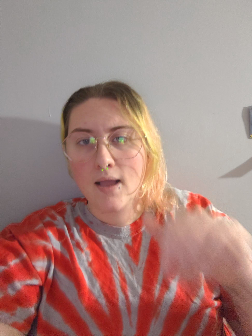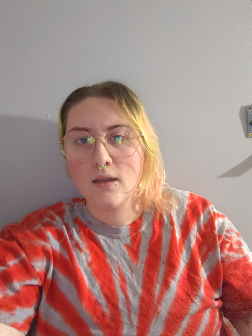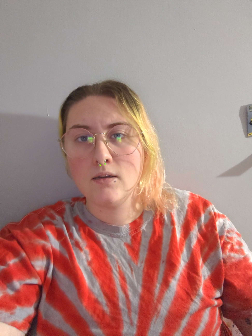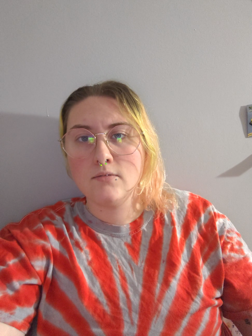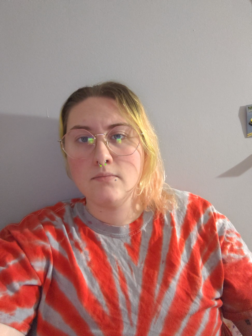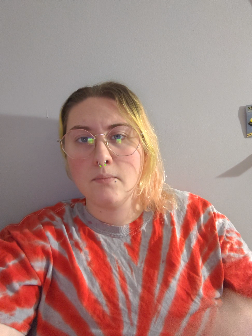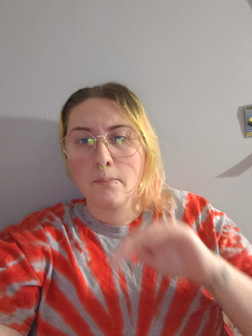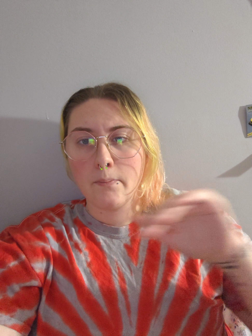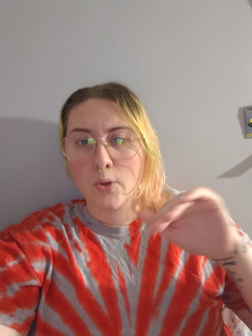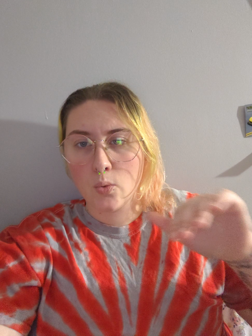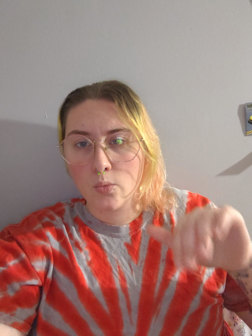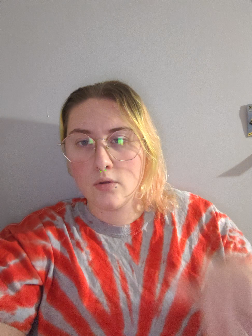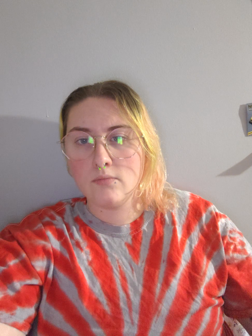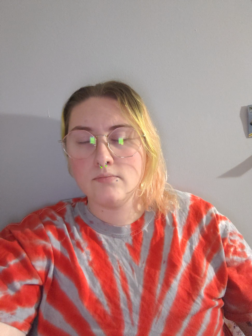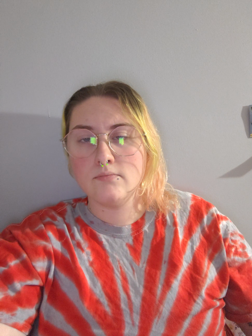pool